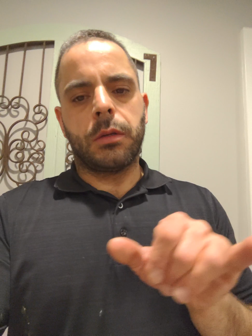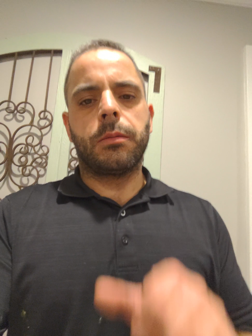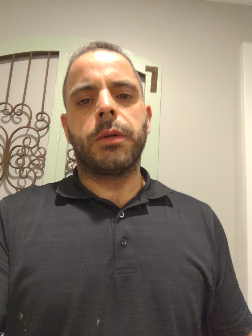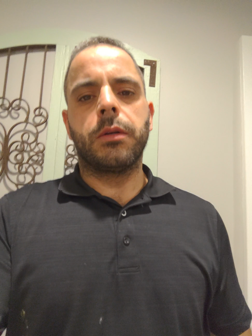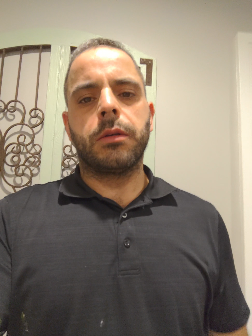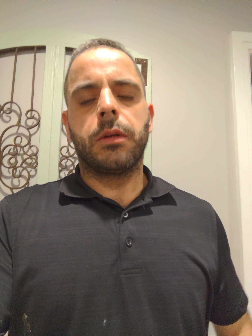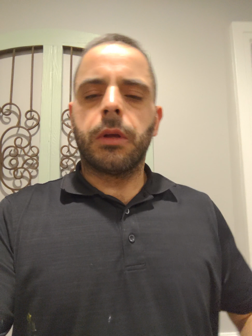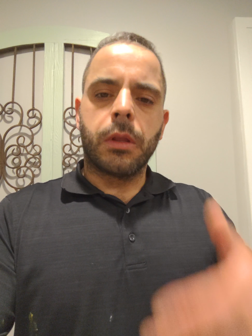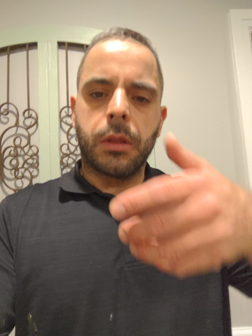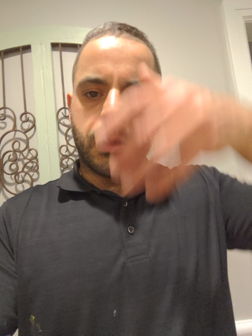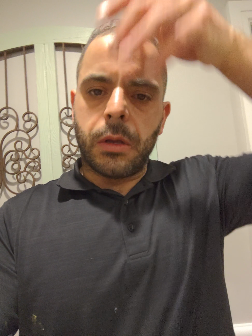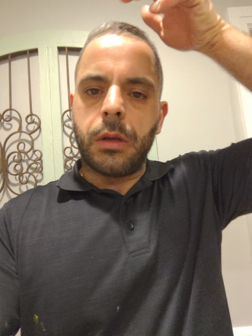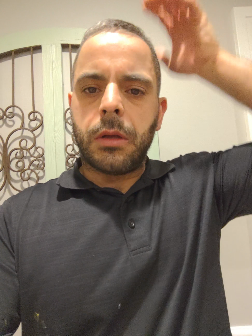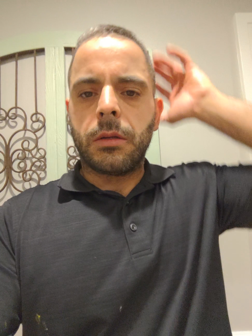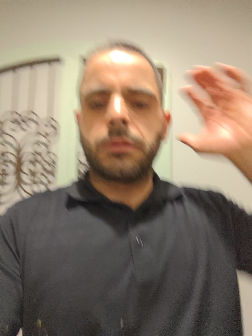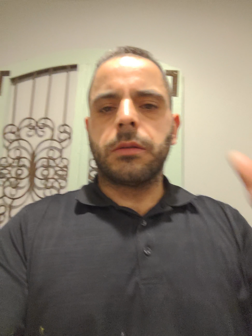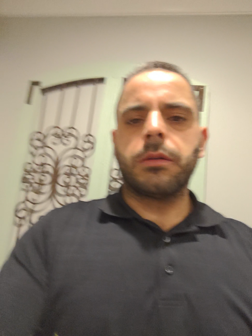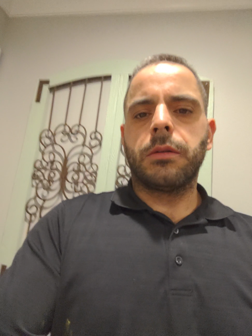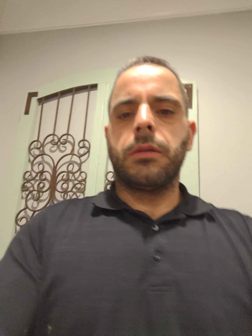tiger